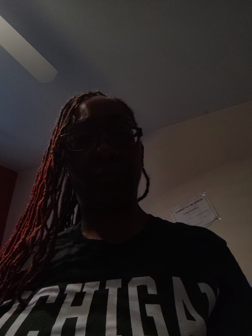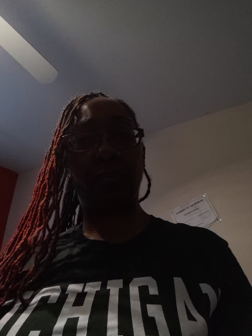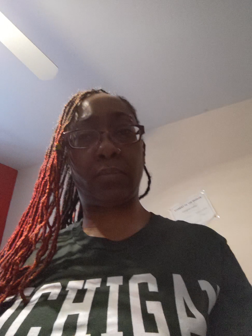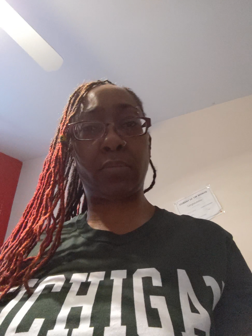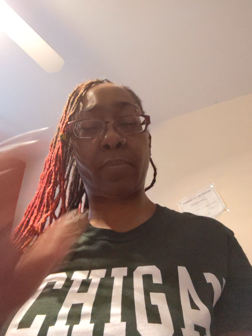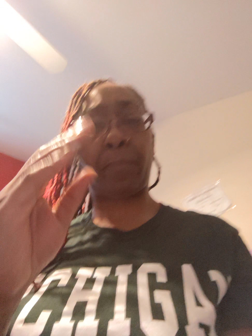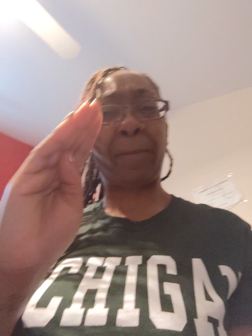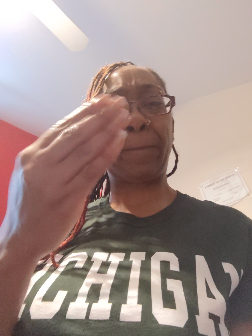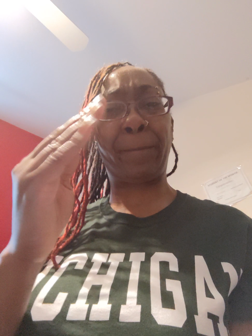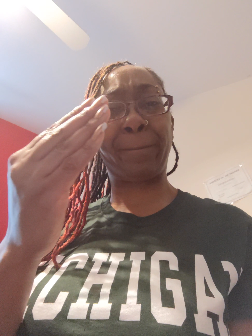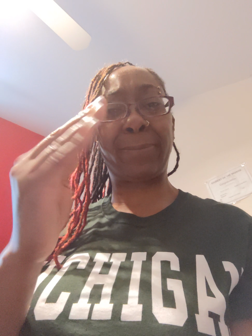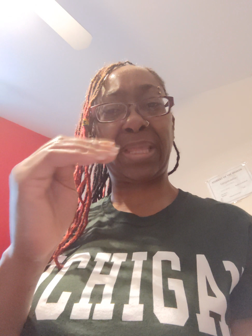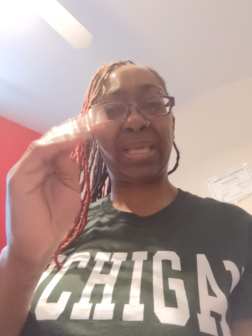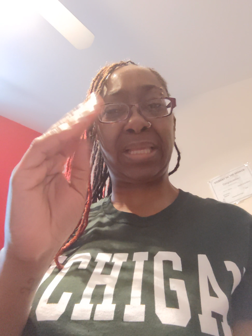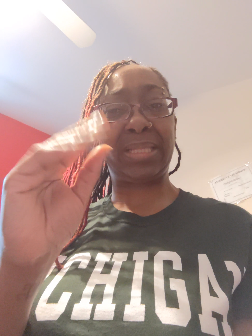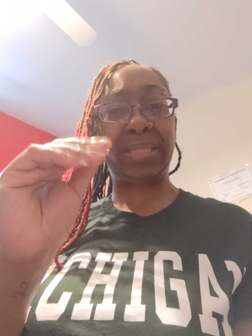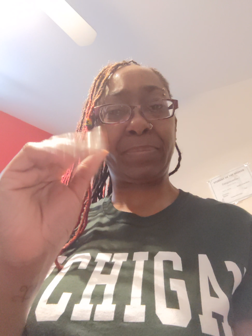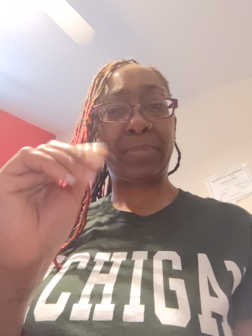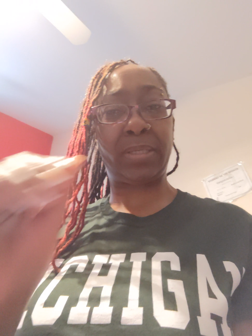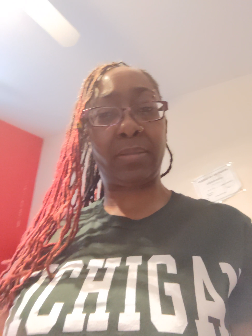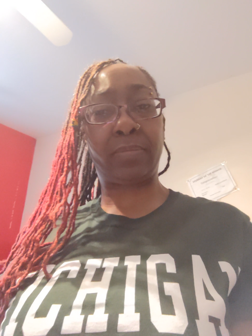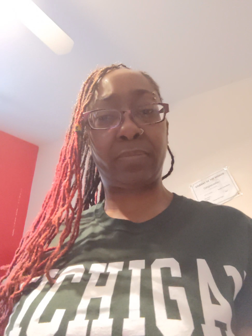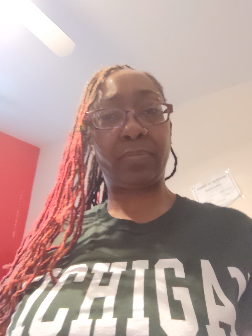mitten